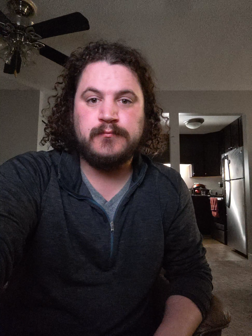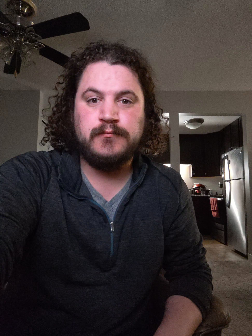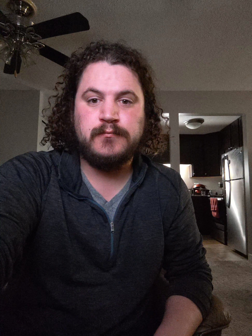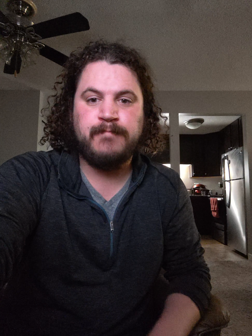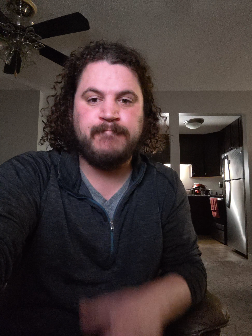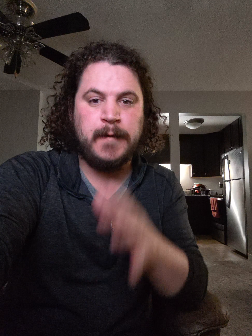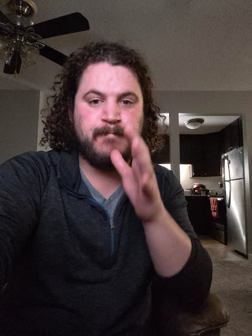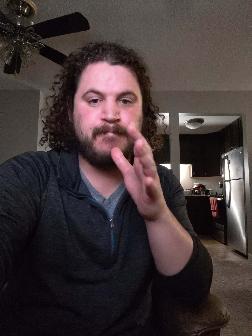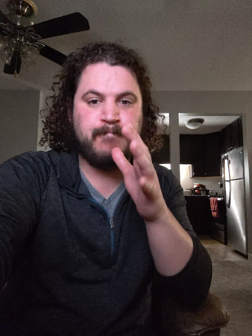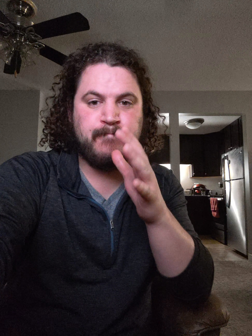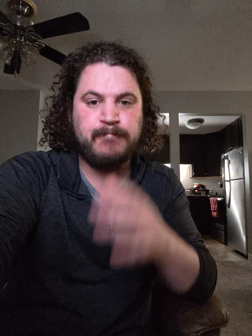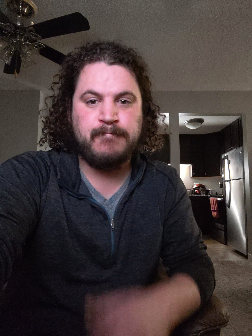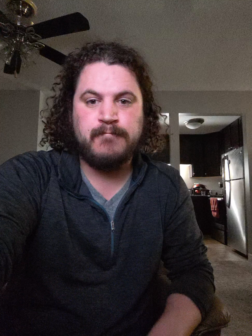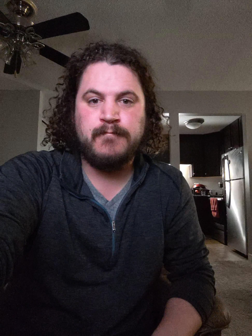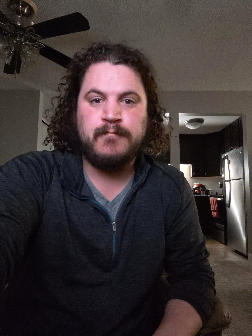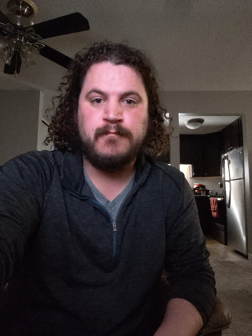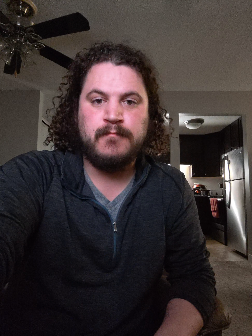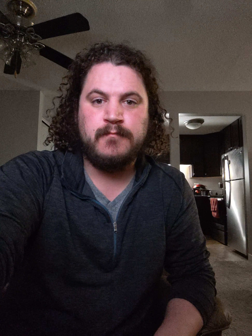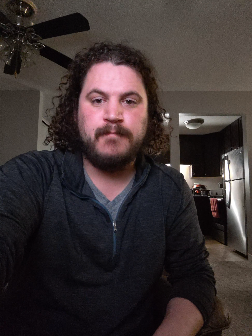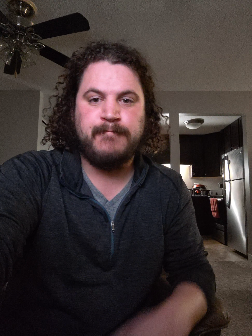mom